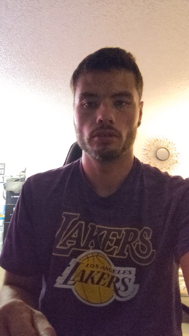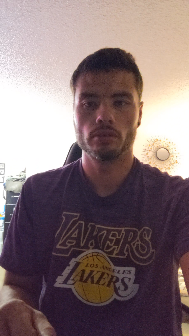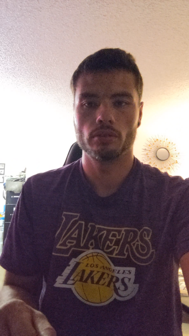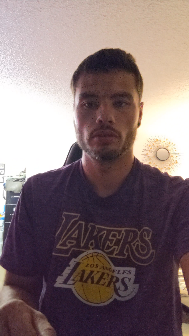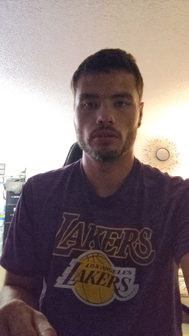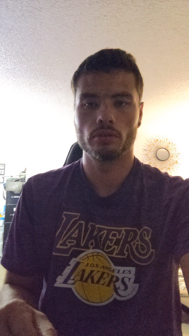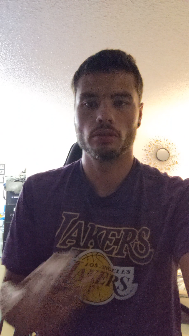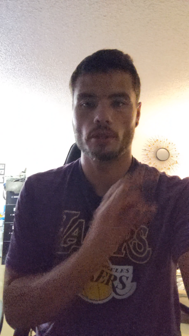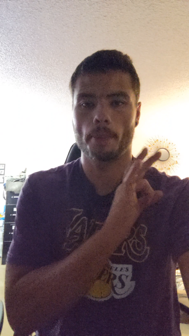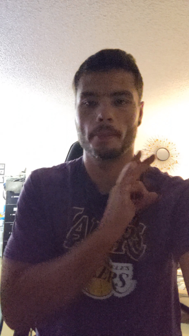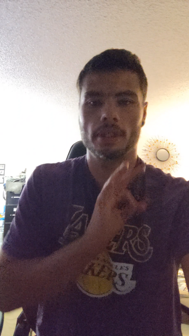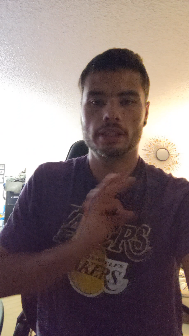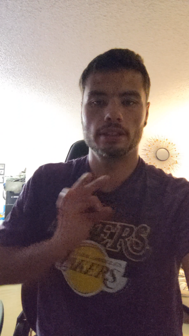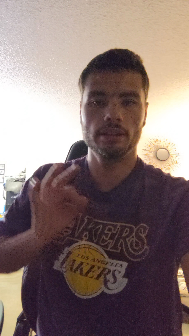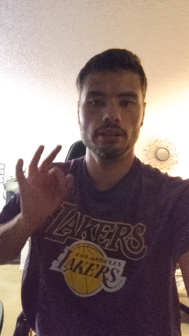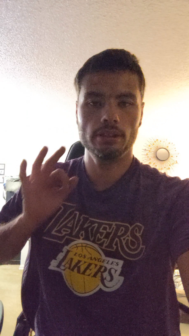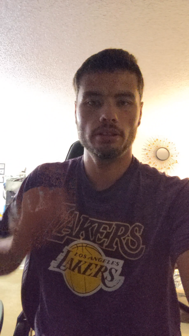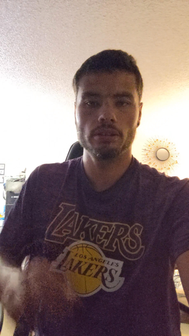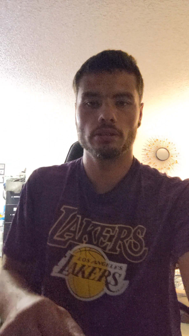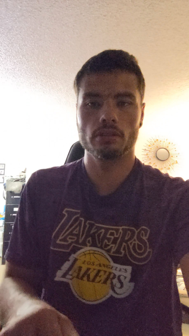beads